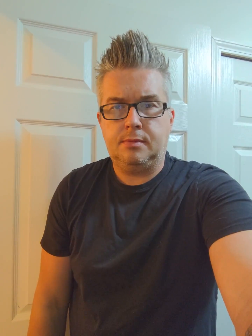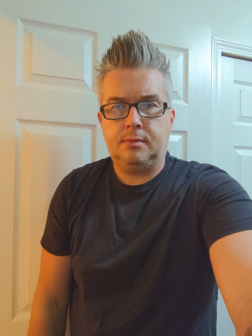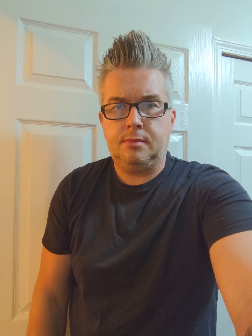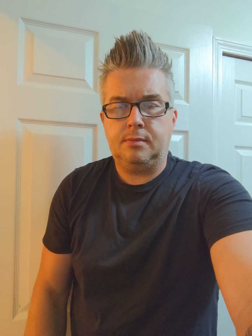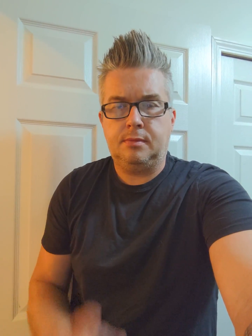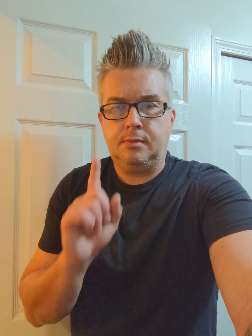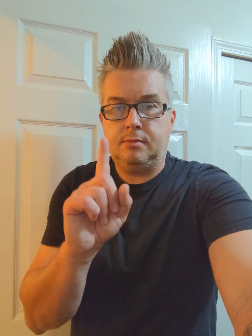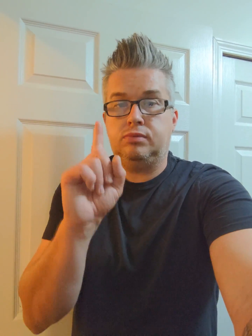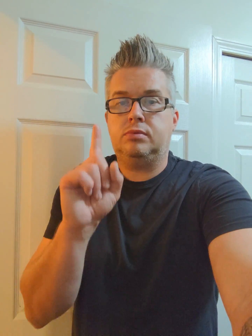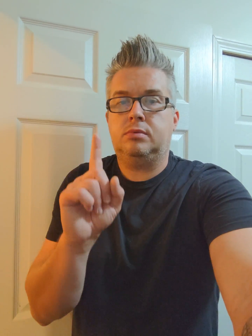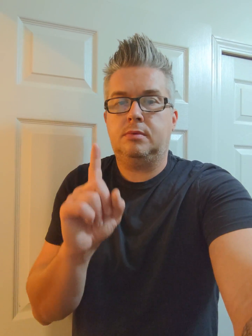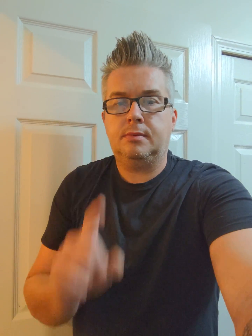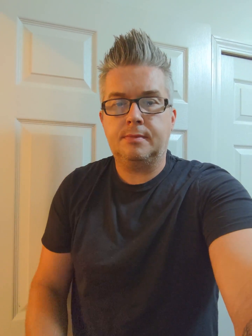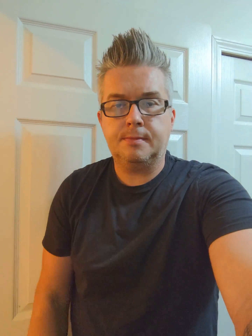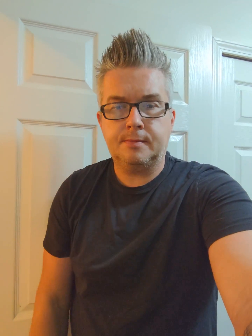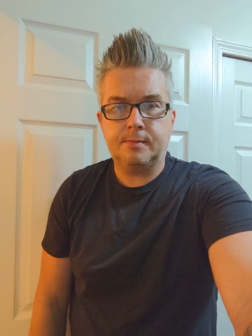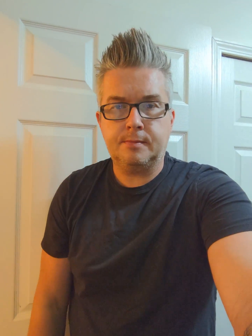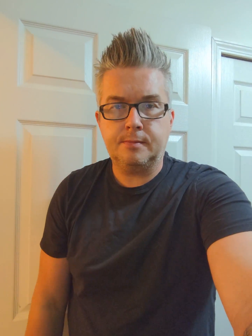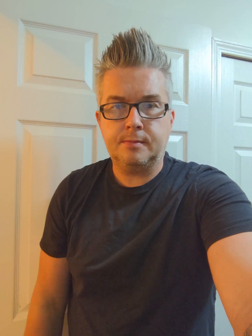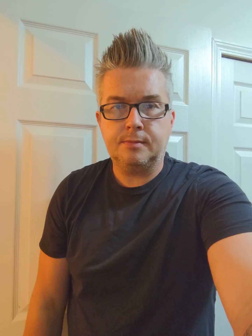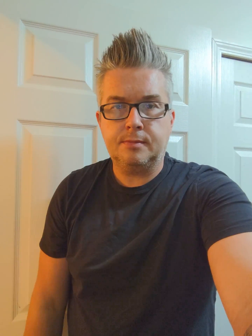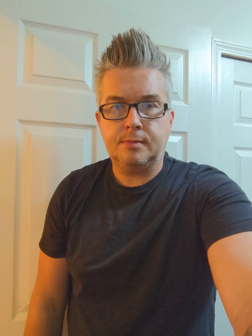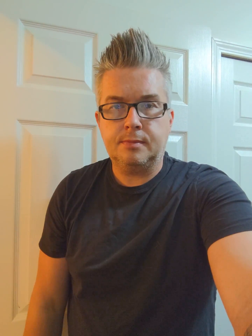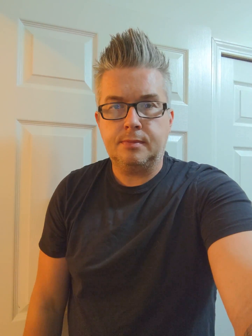bump